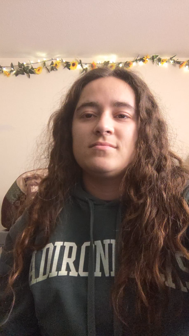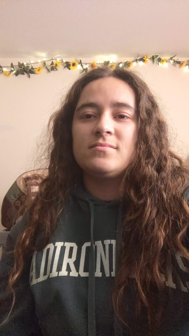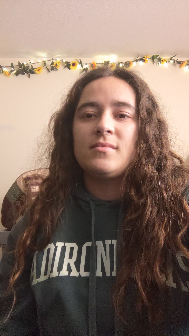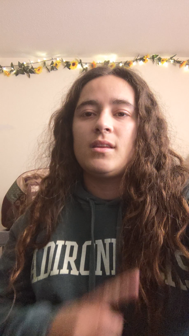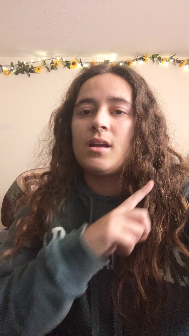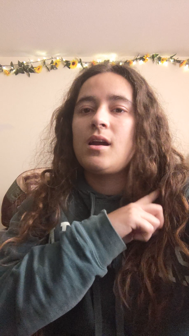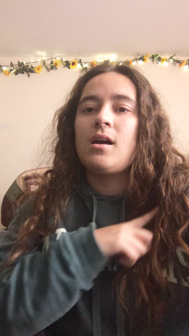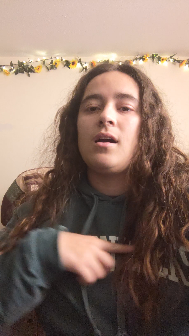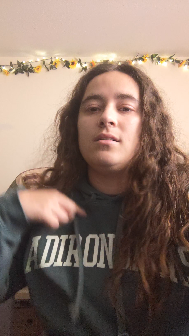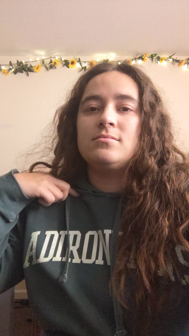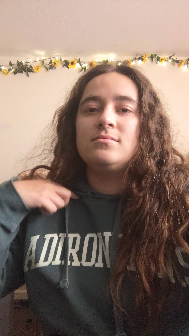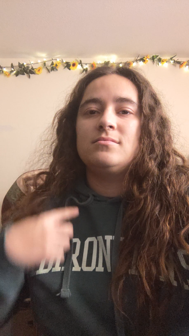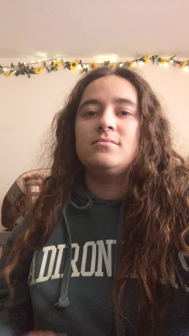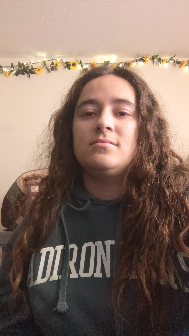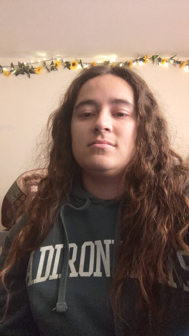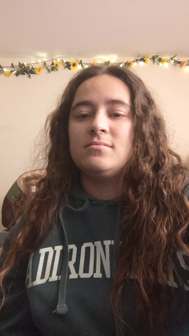necklace